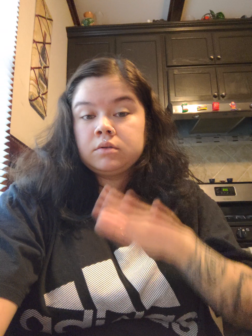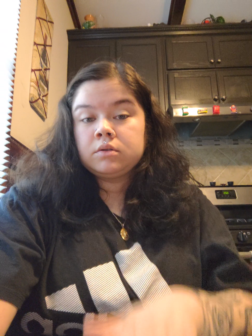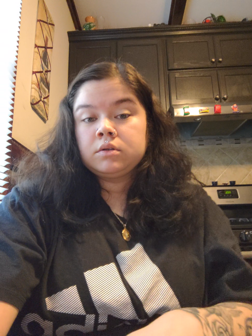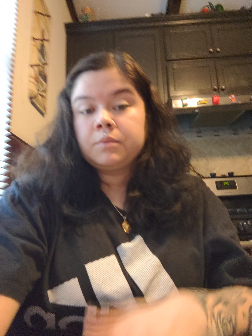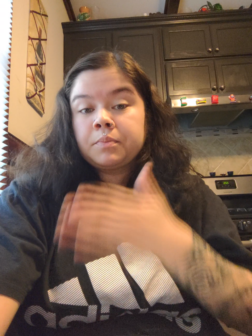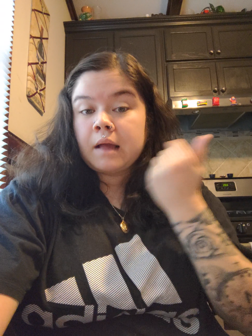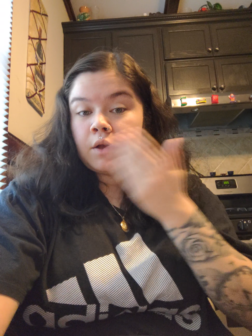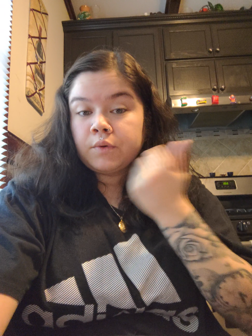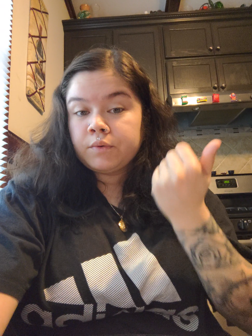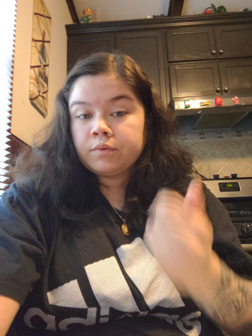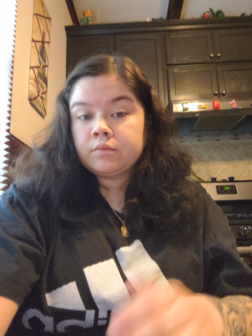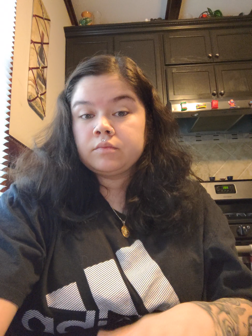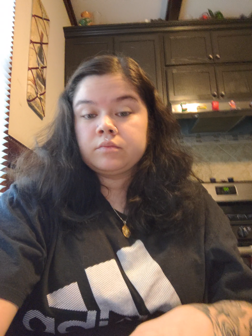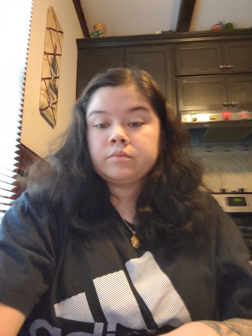better